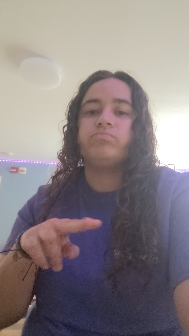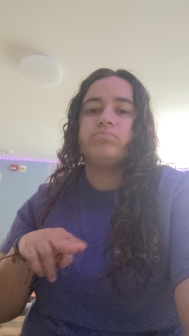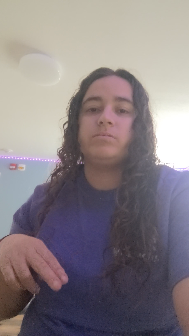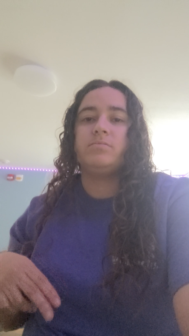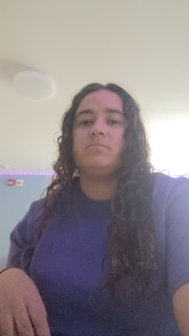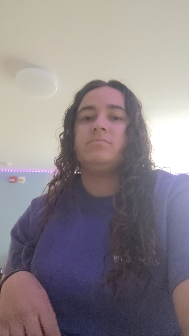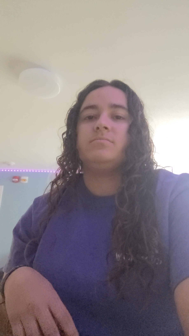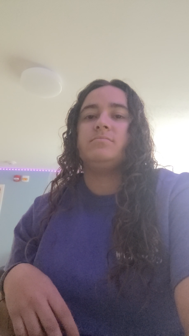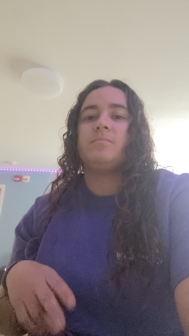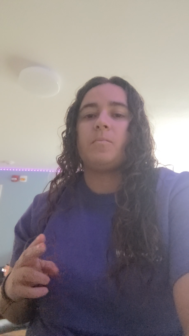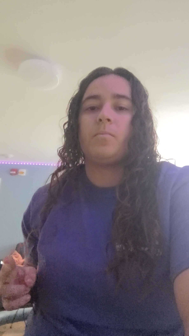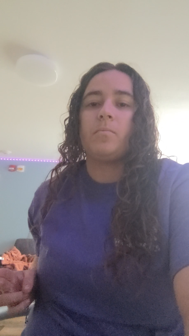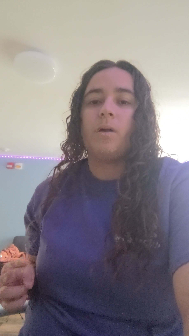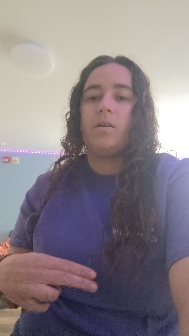belt